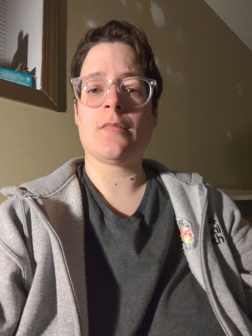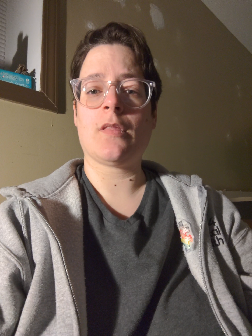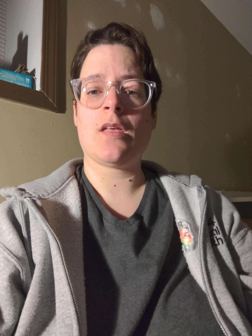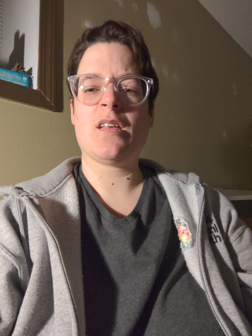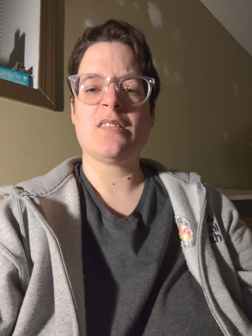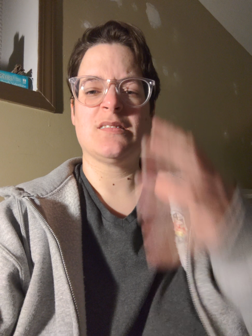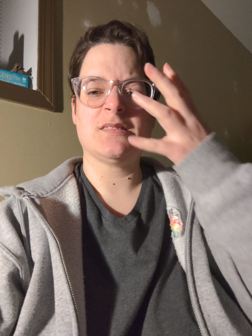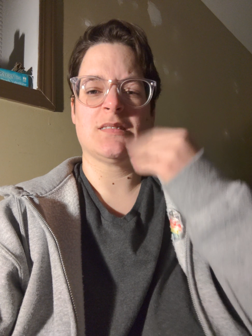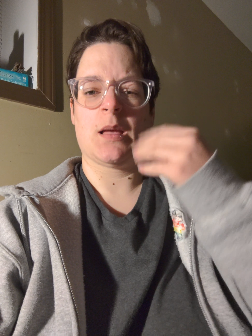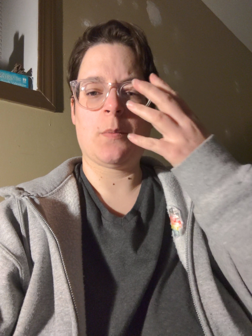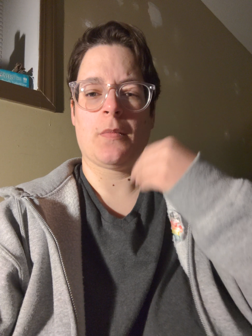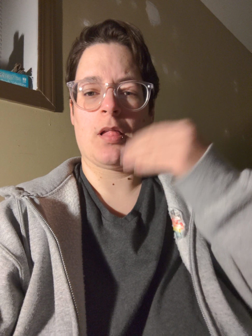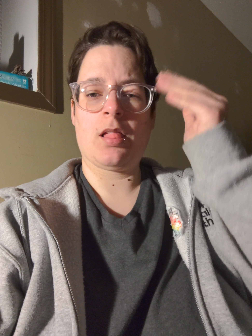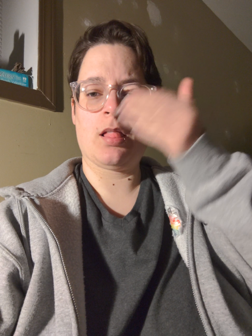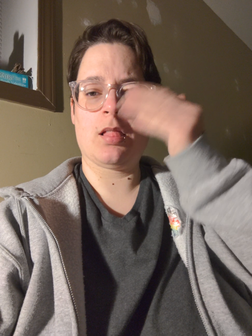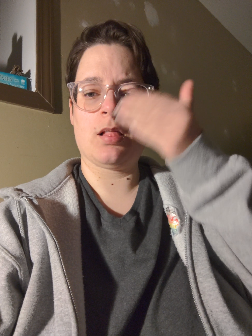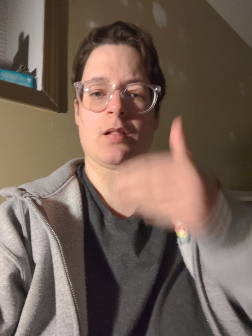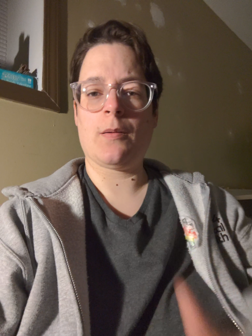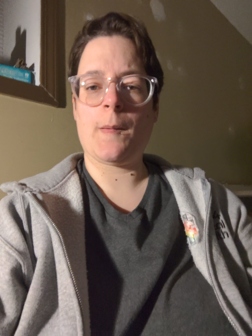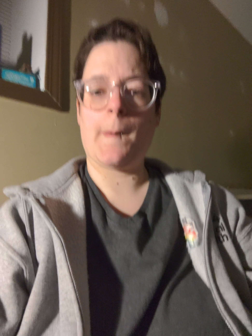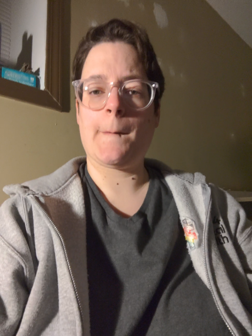sleepy